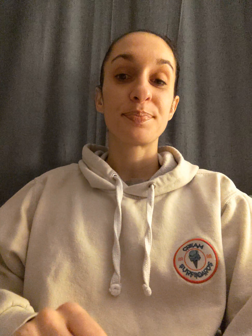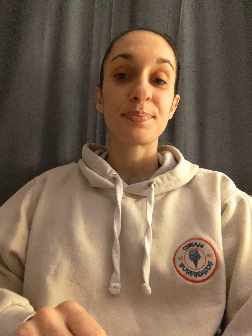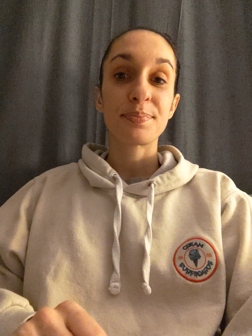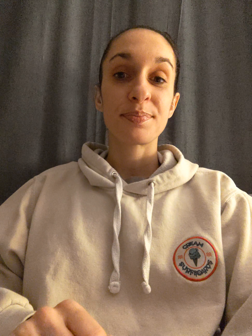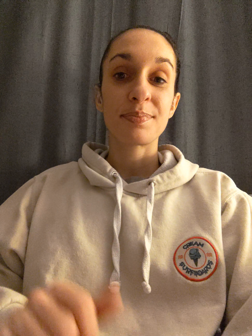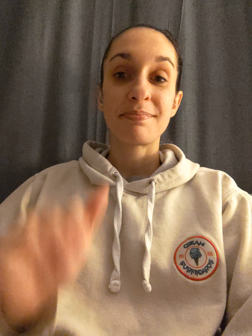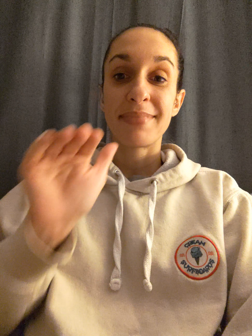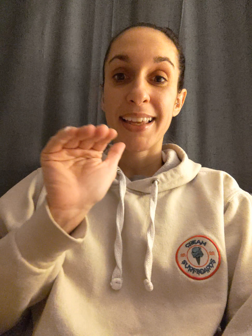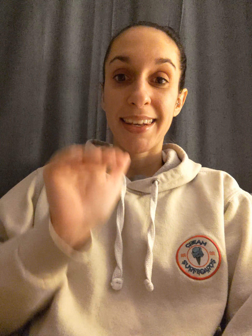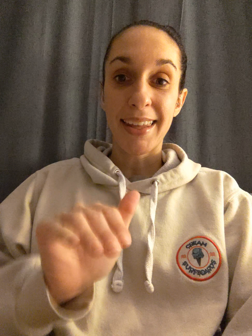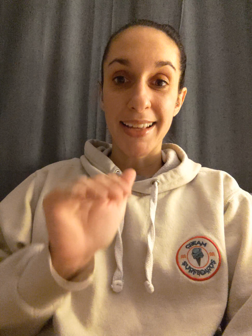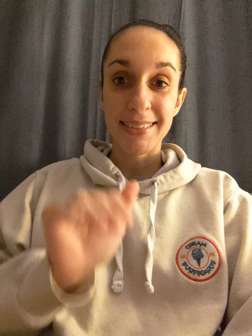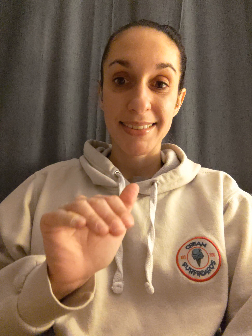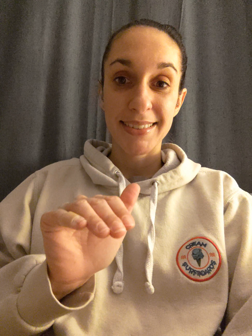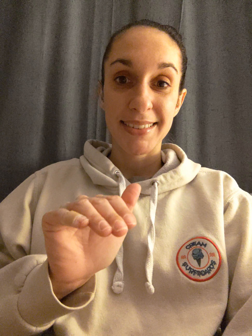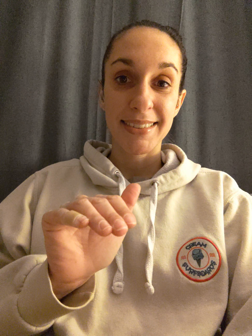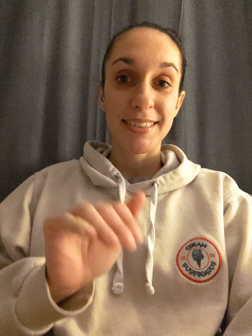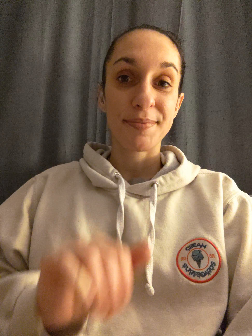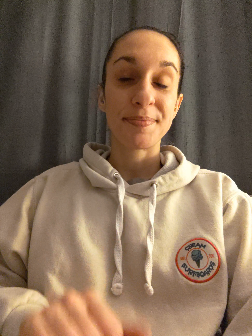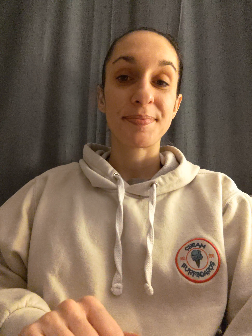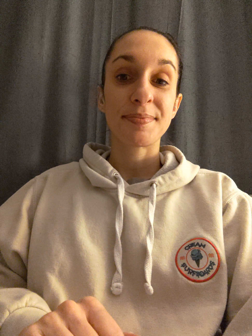night